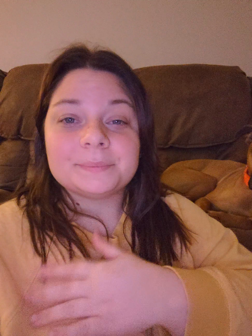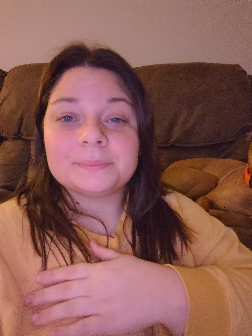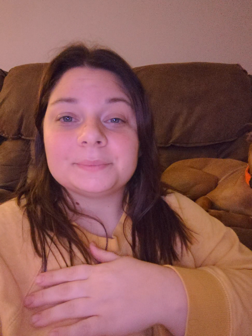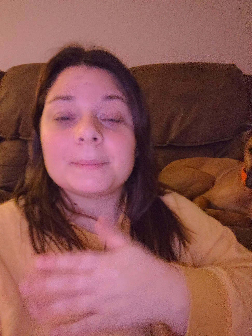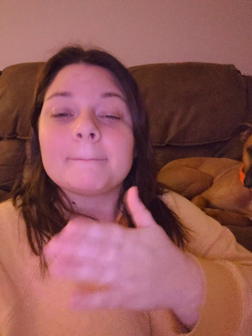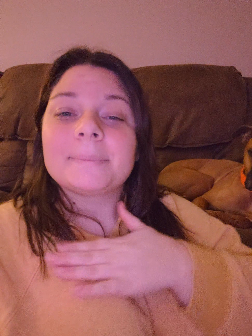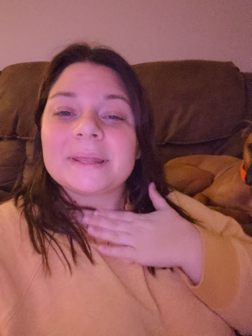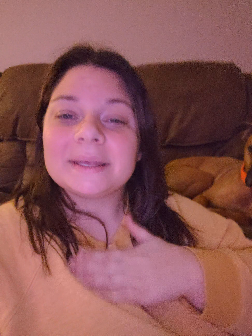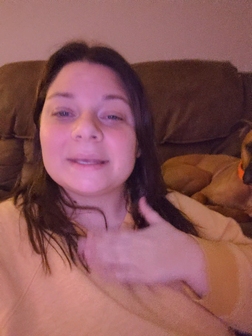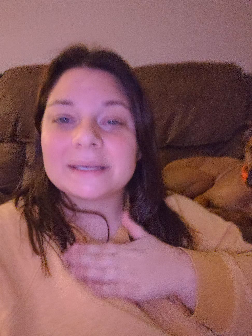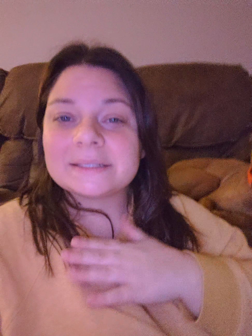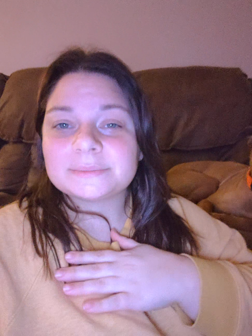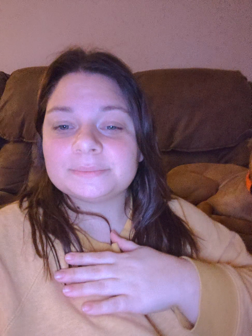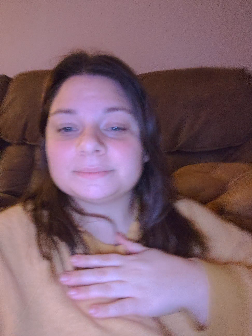please